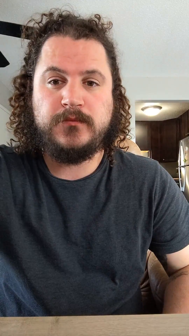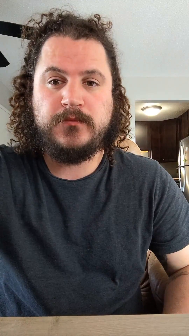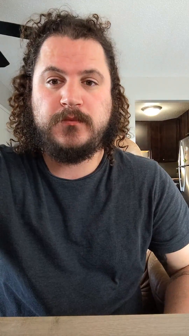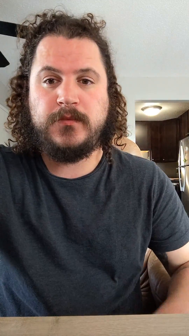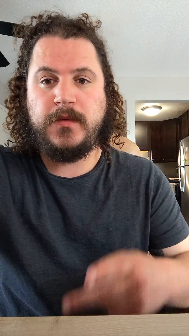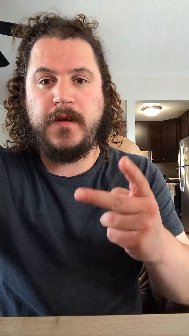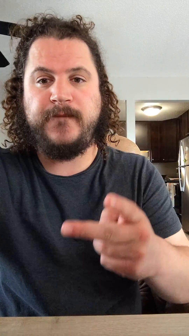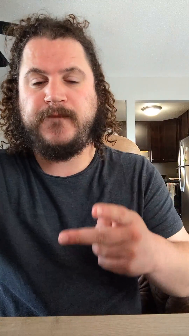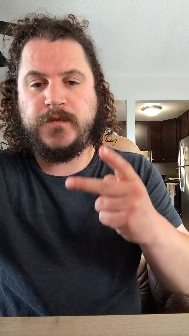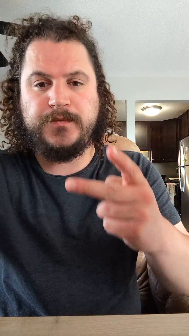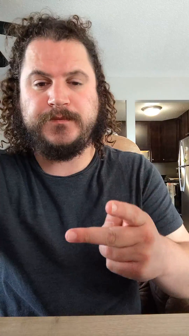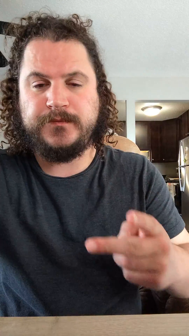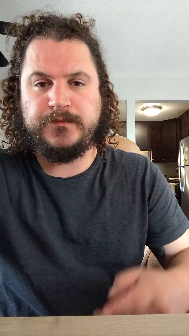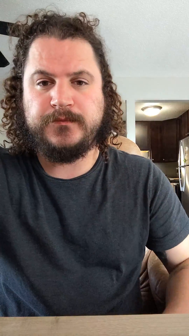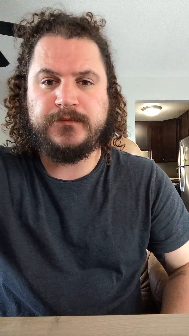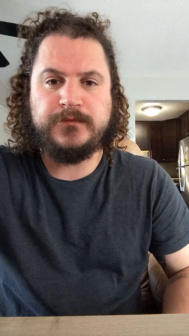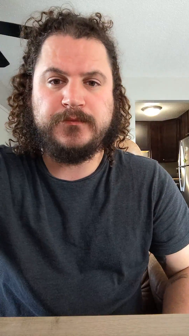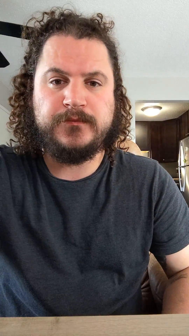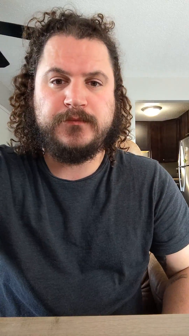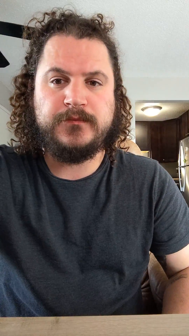careful